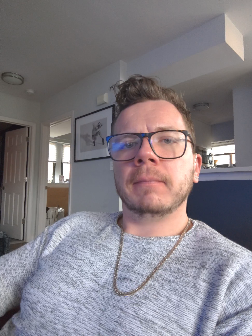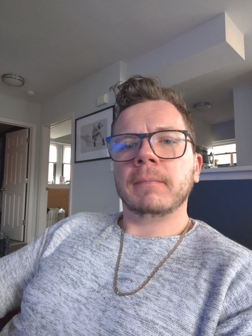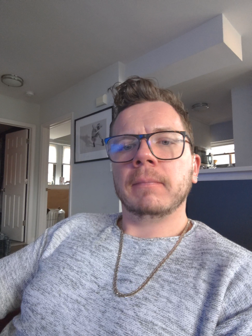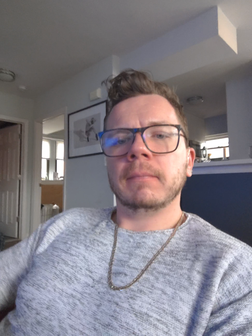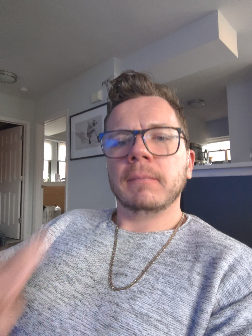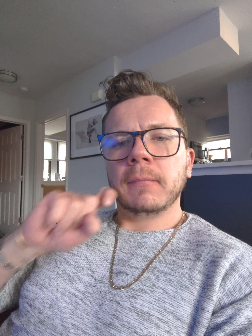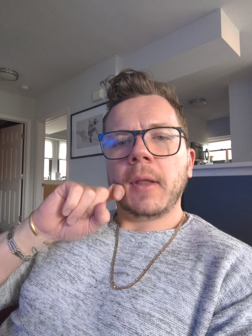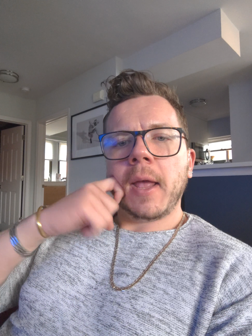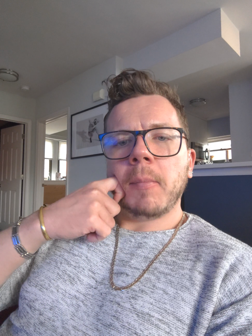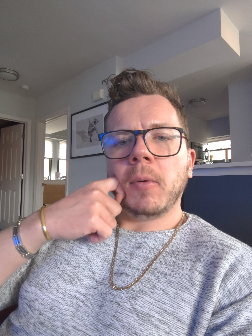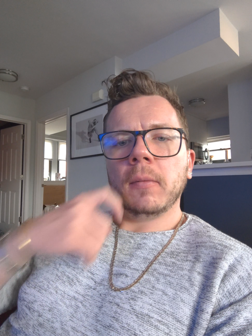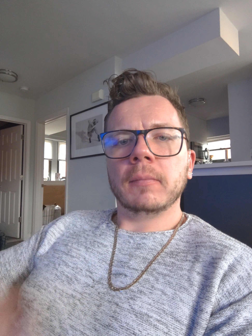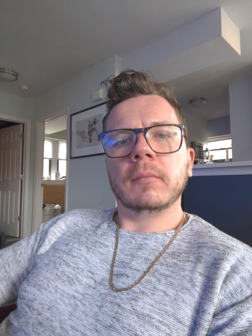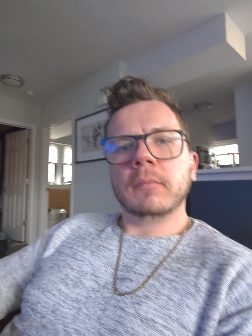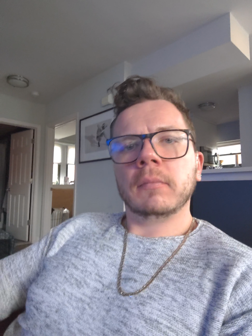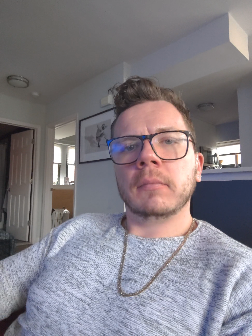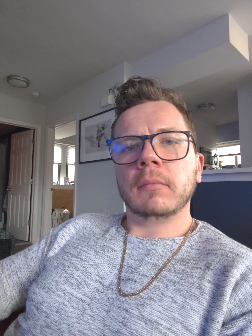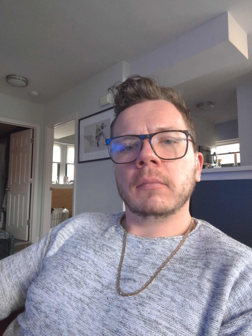apple